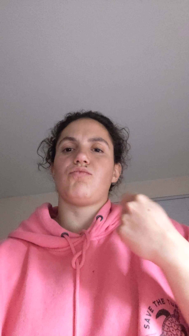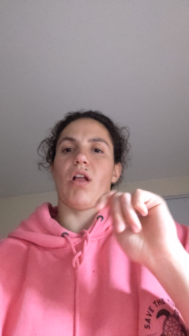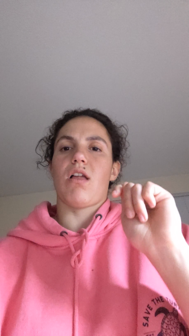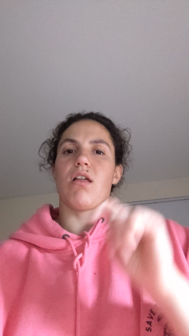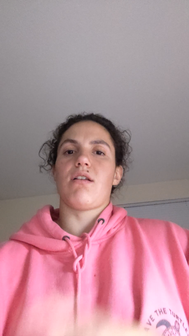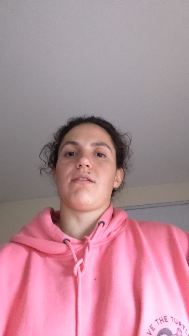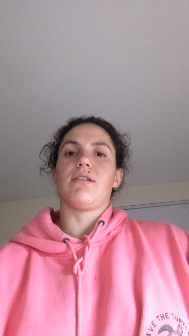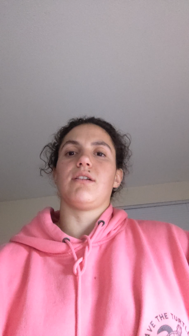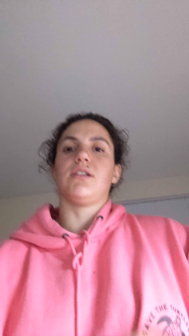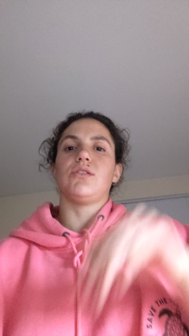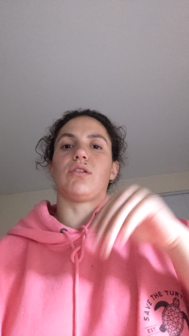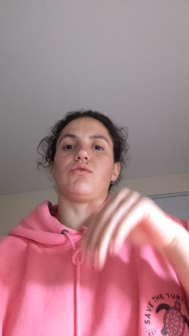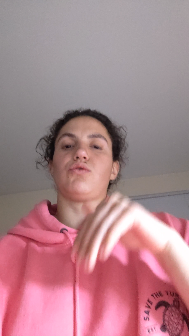doctor